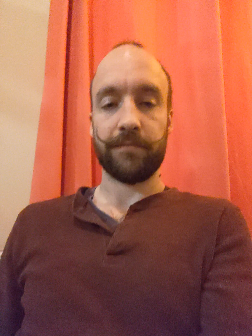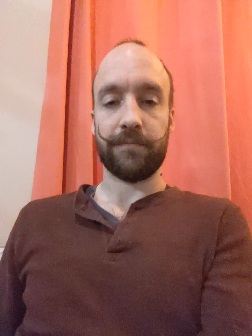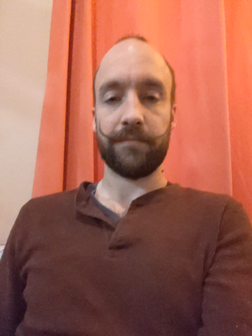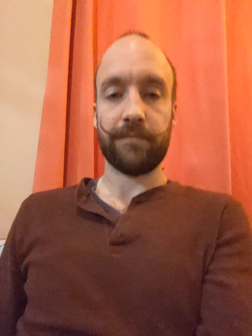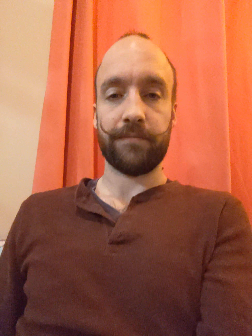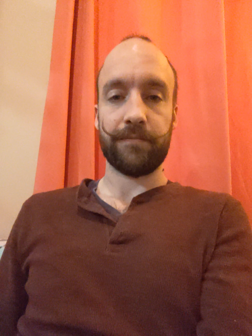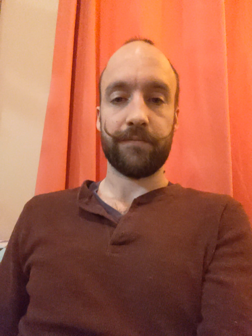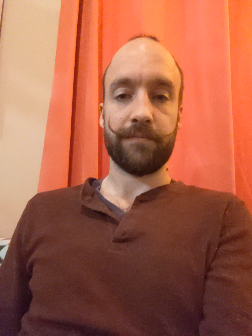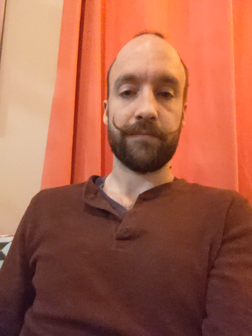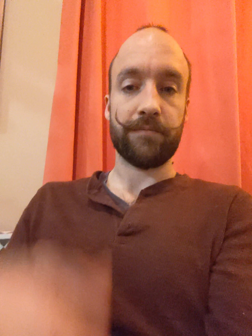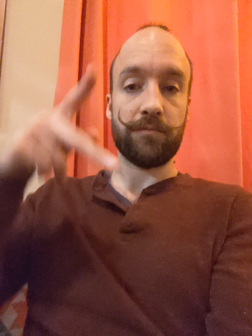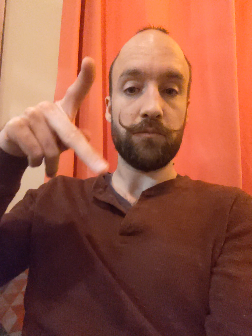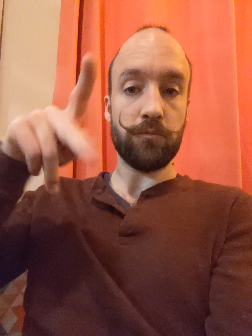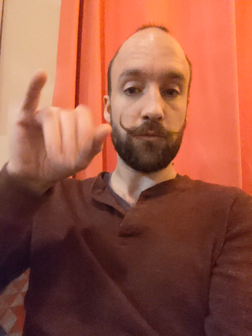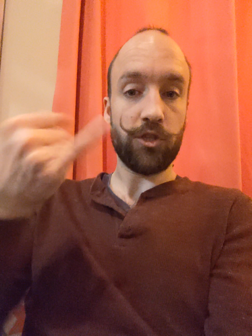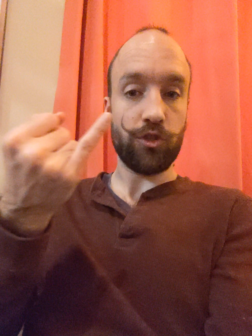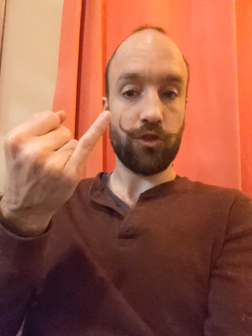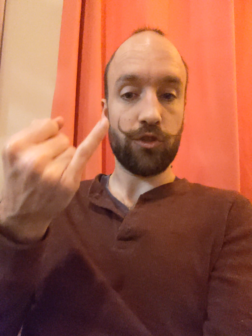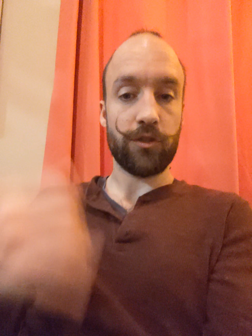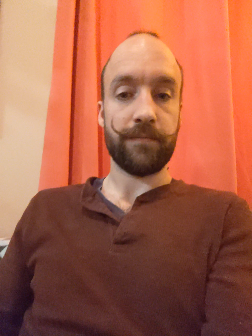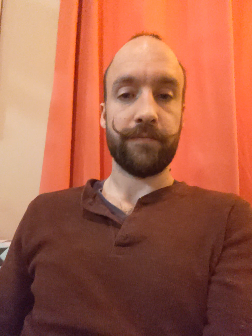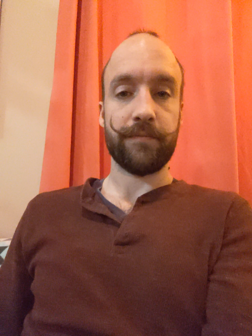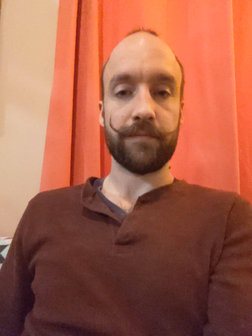pajamas